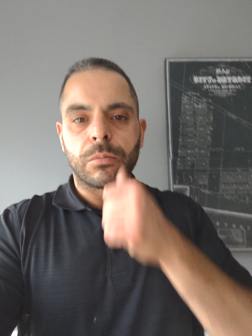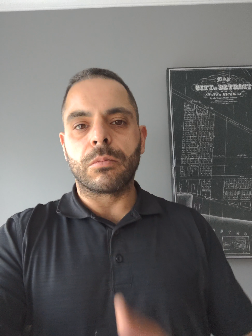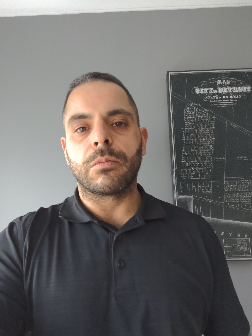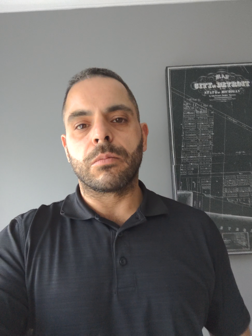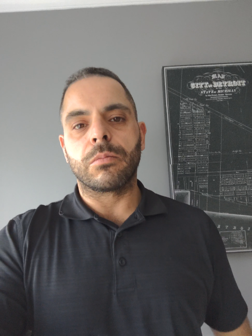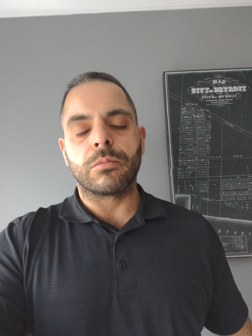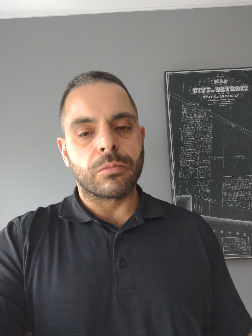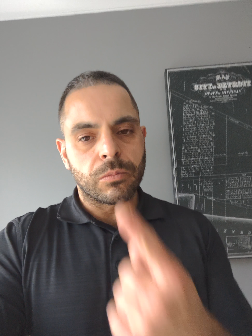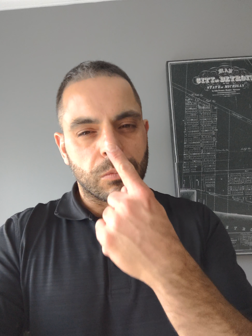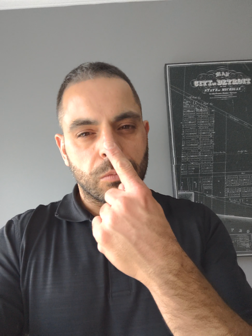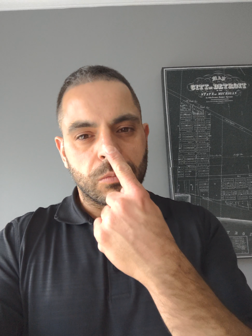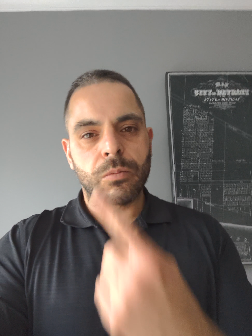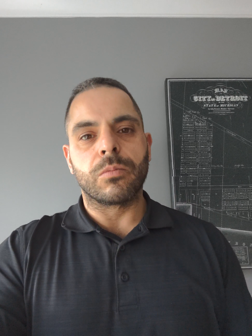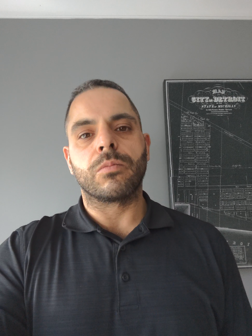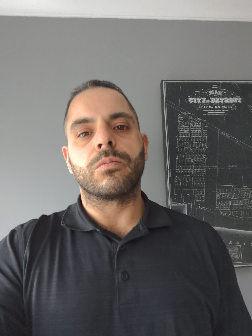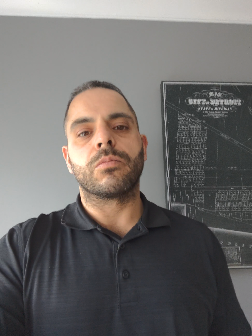nose